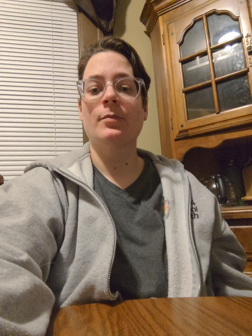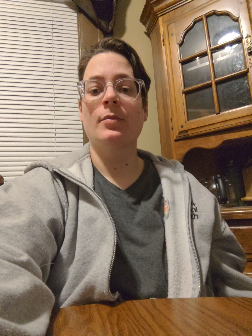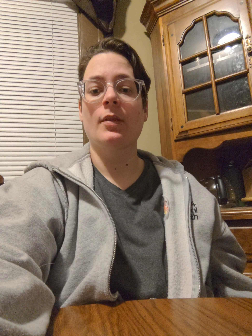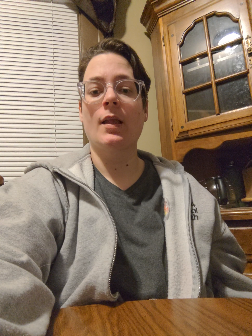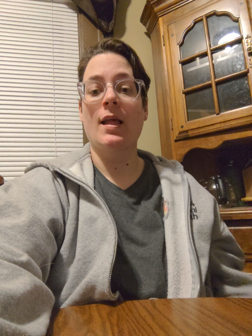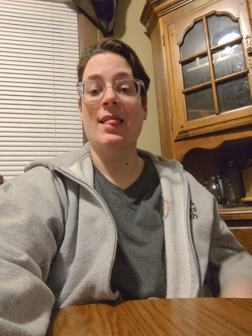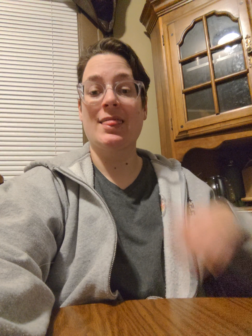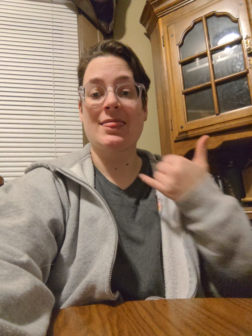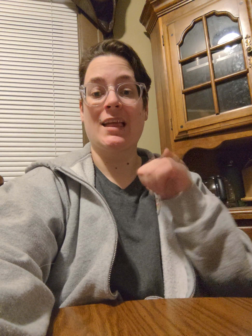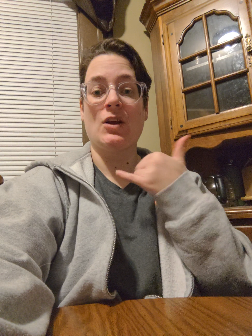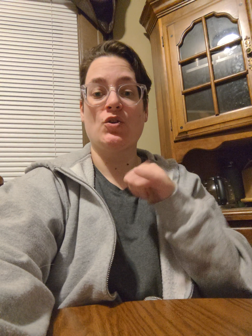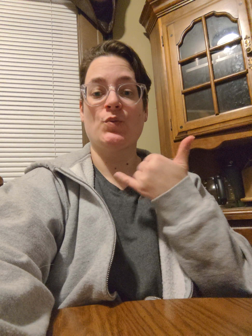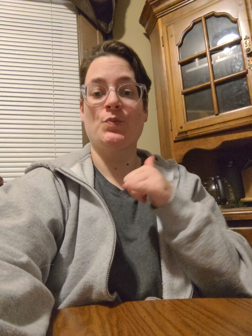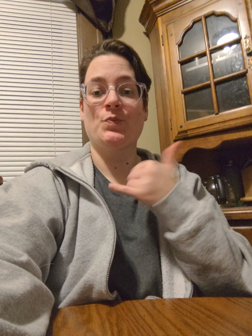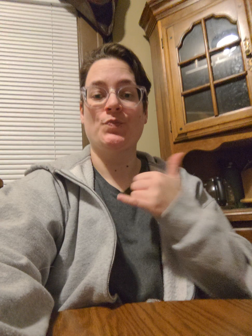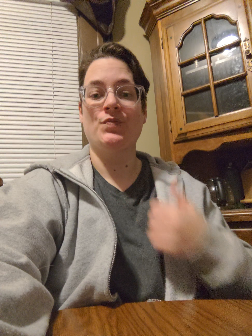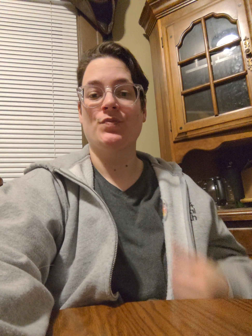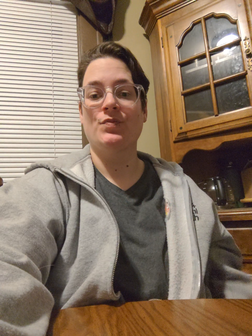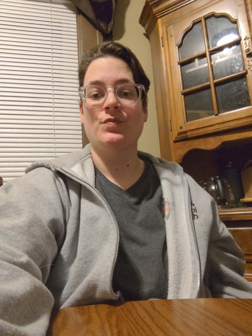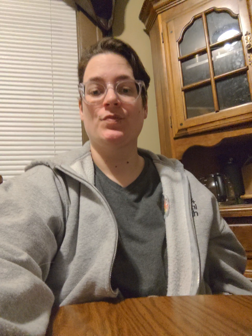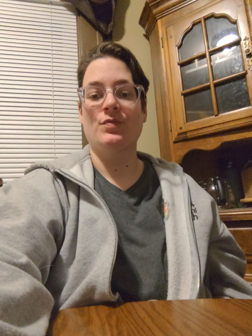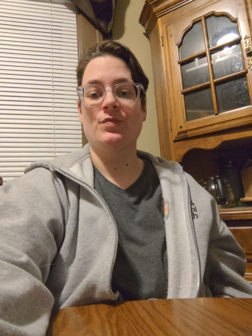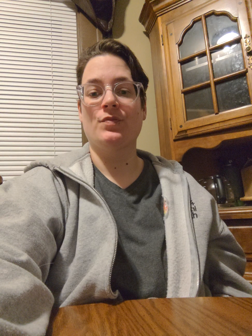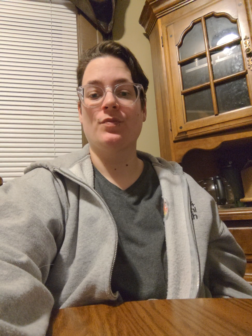yellow